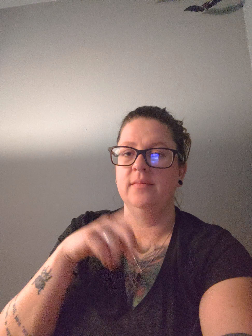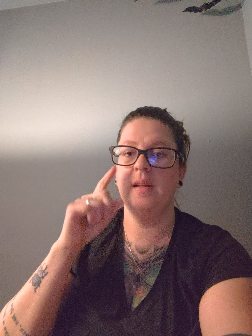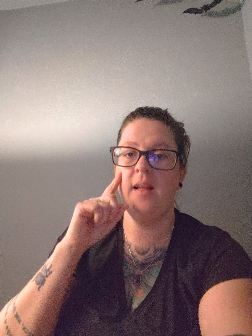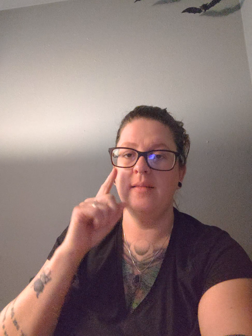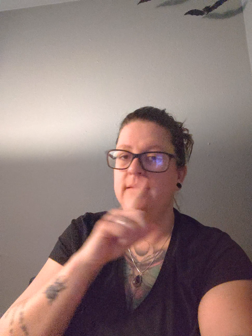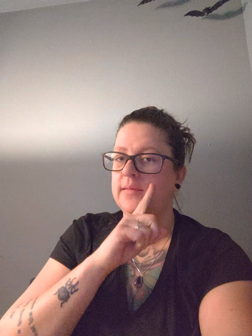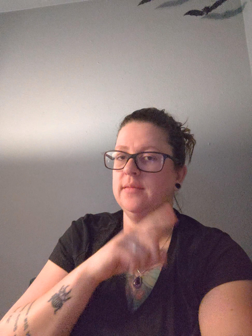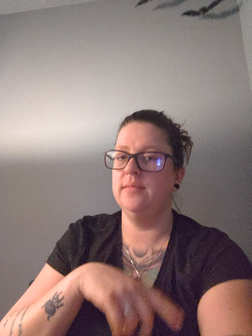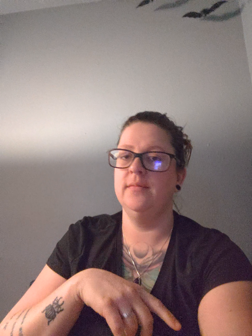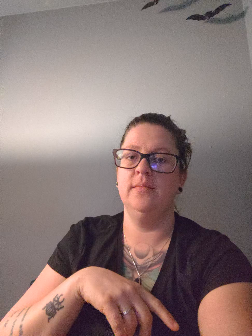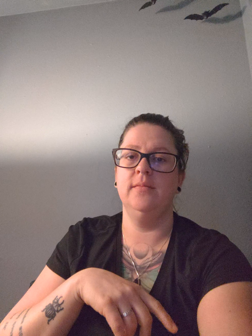eye